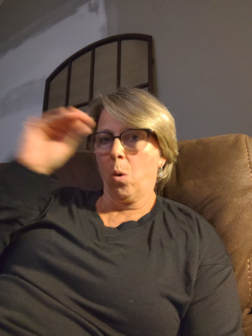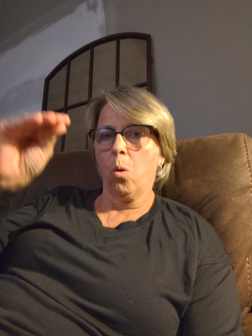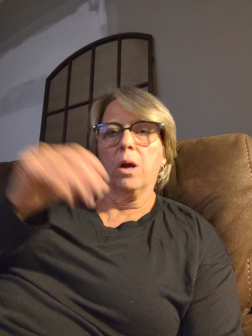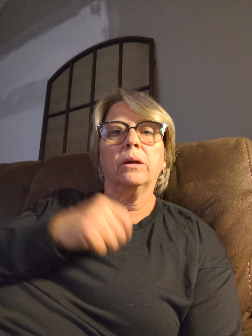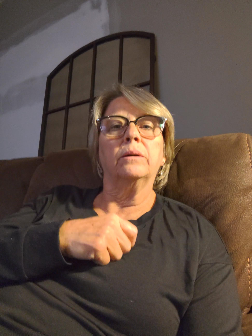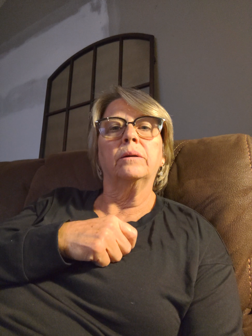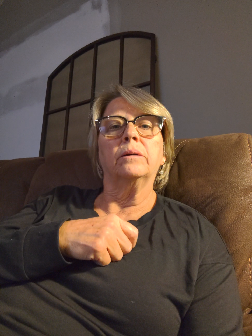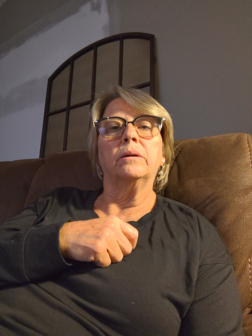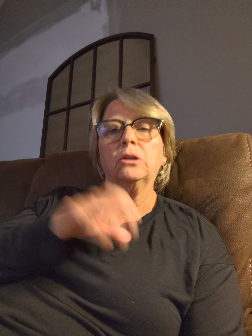cowboy